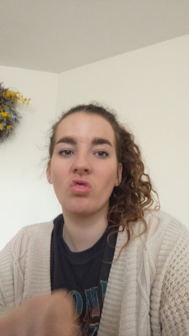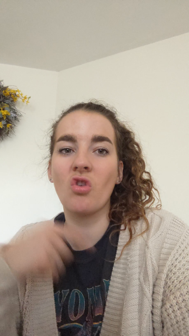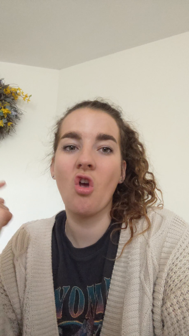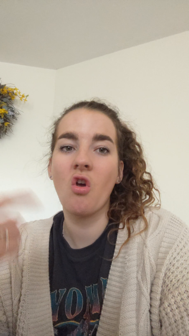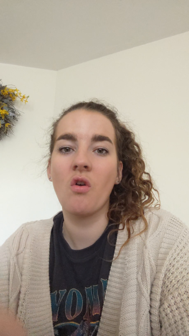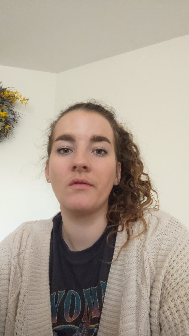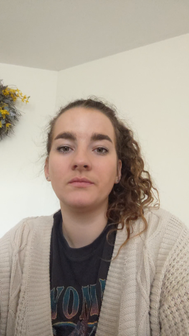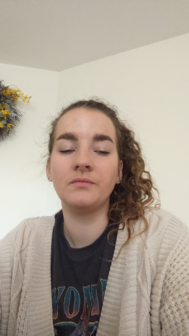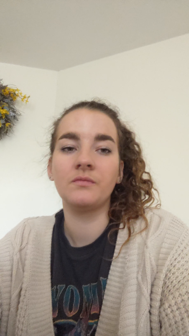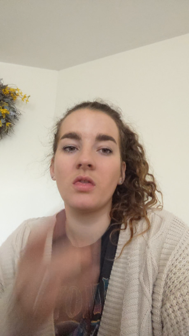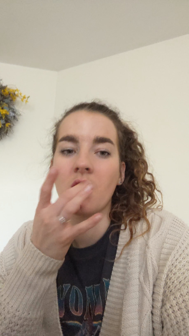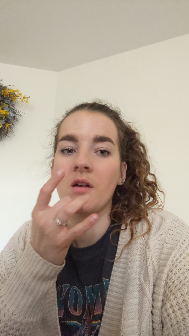light bulb